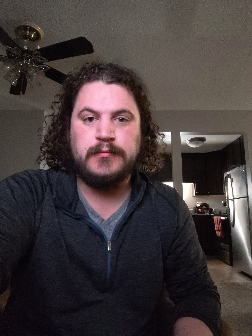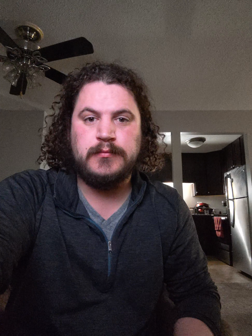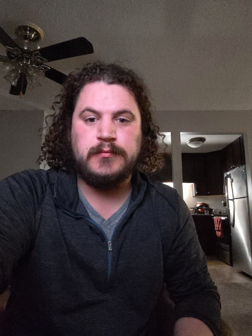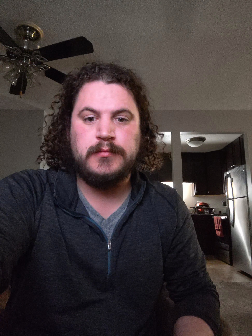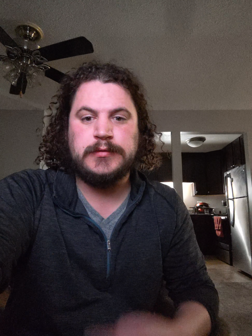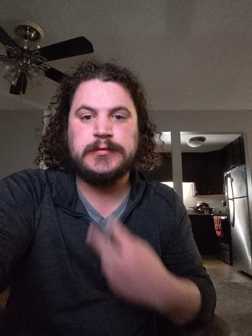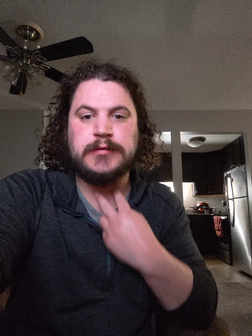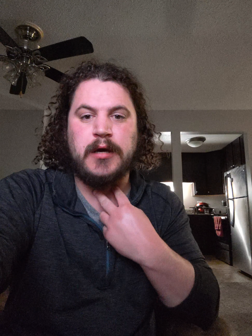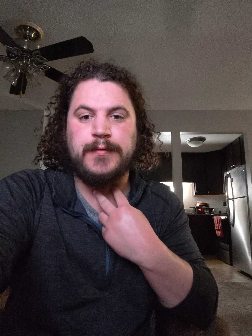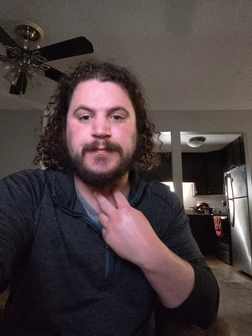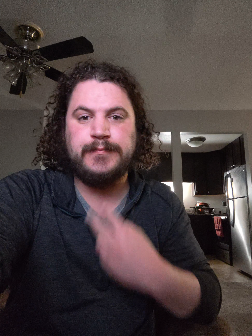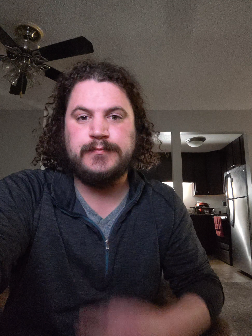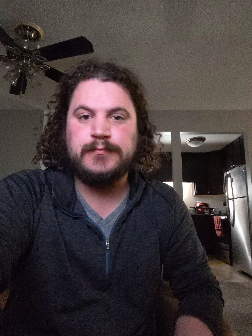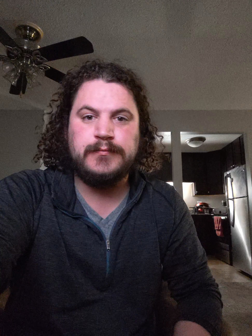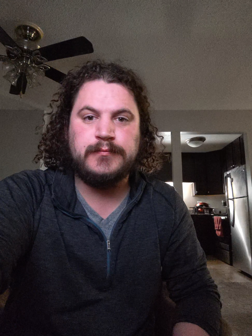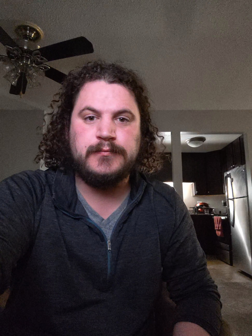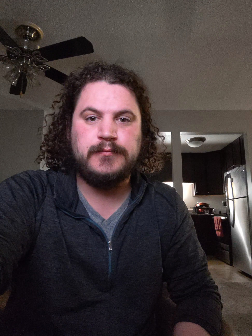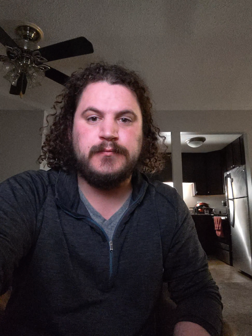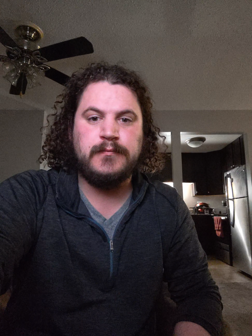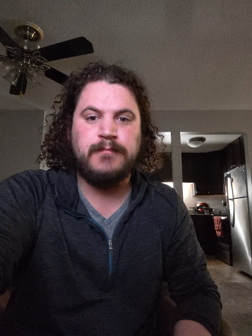stuck